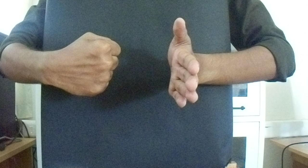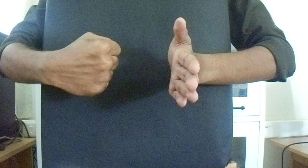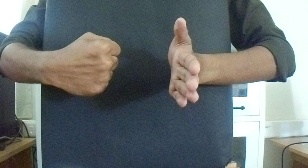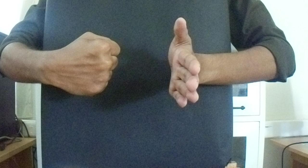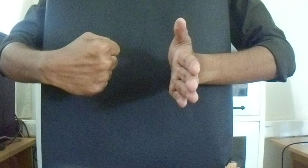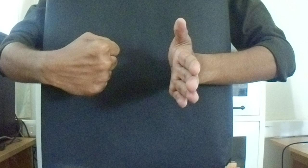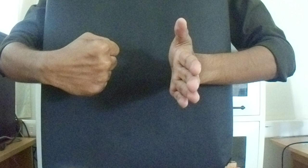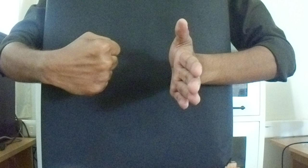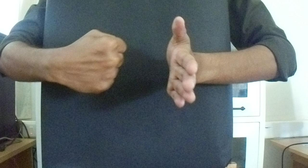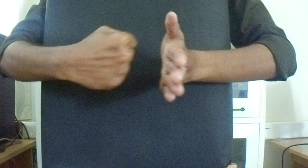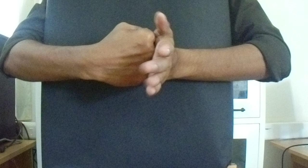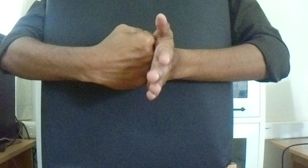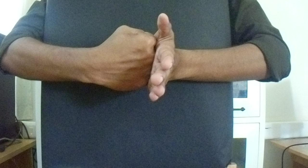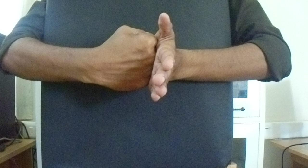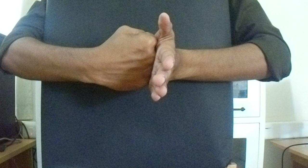accident